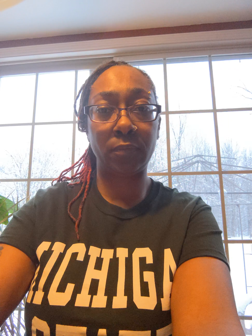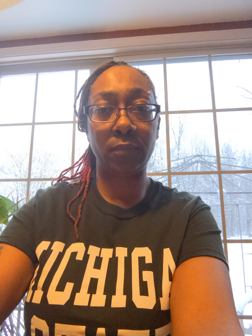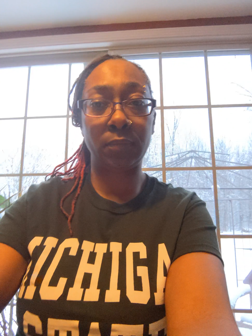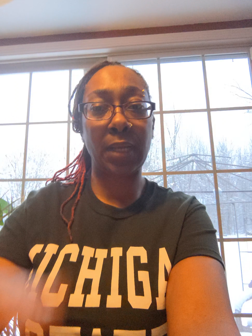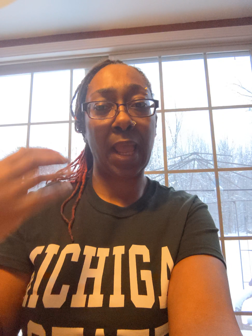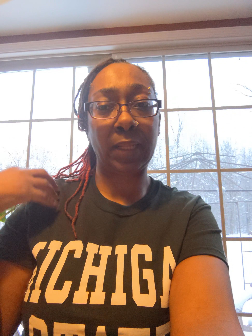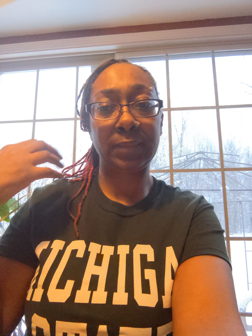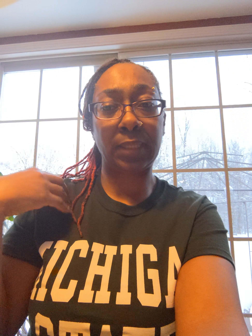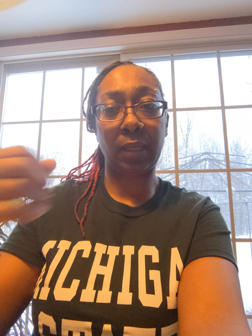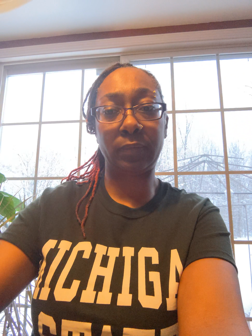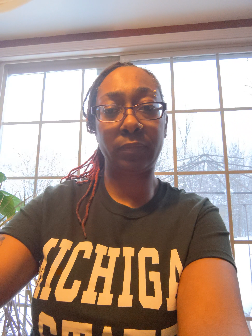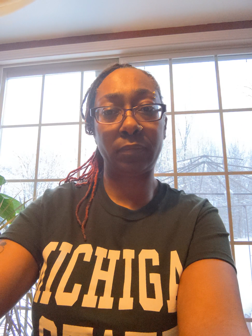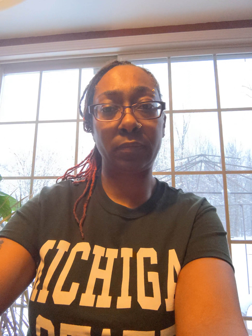outside